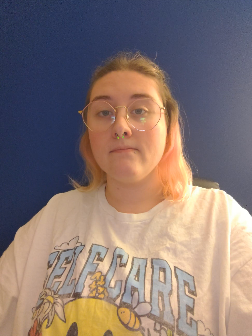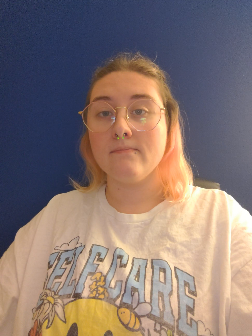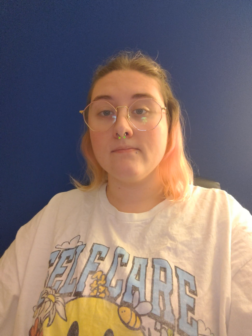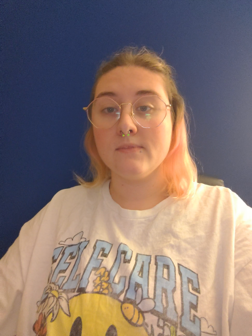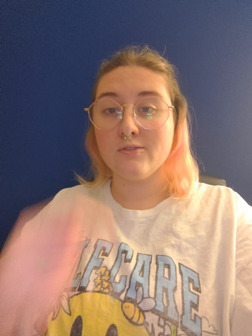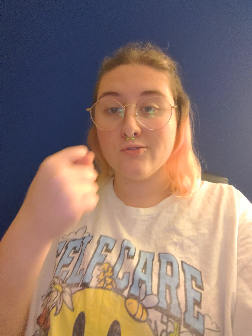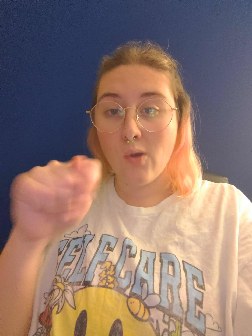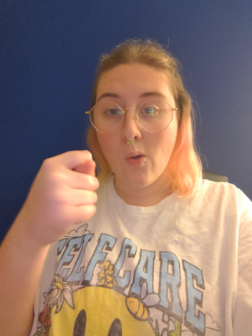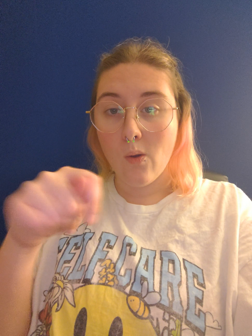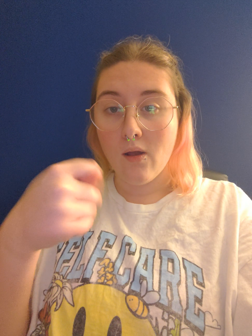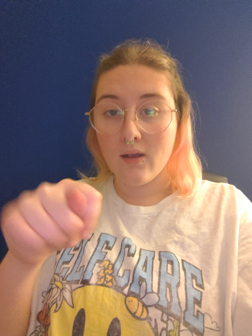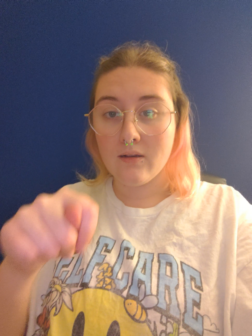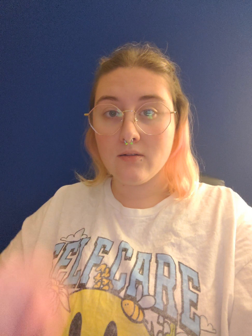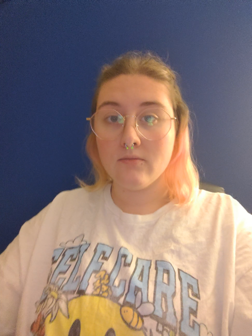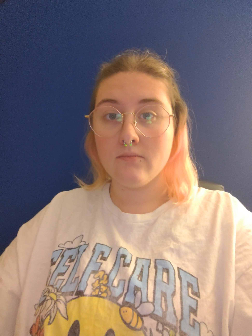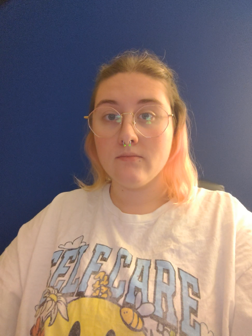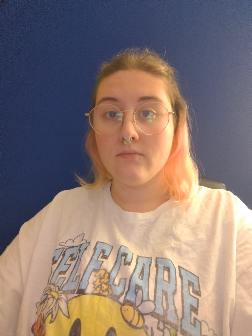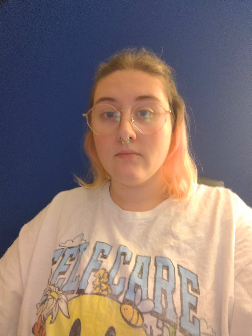toy